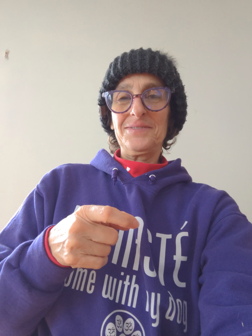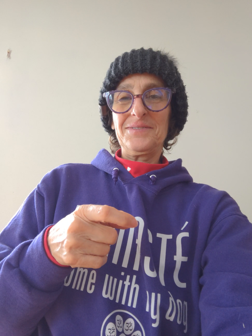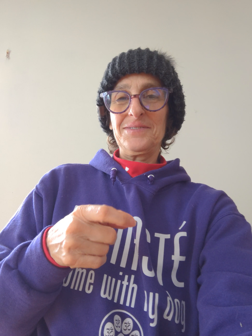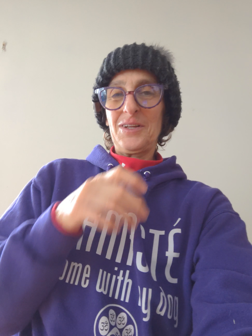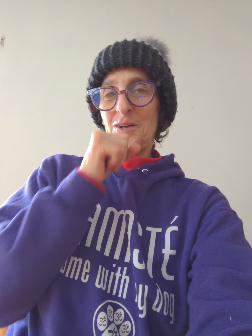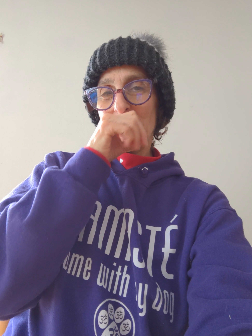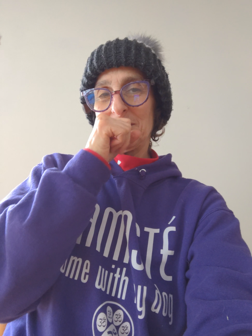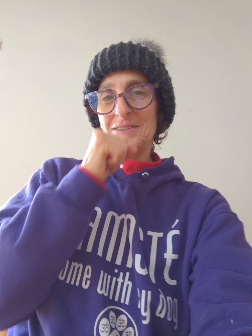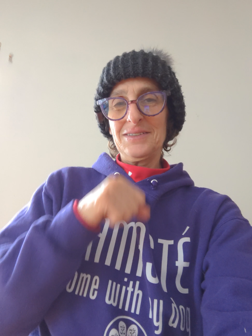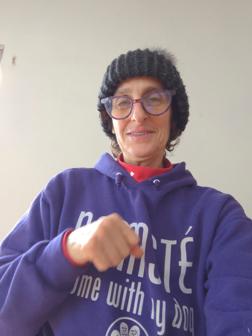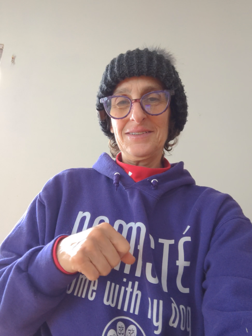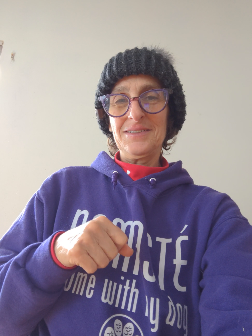orange